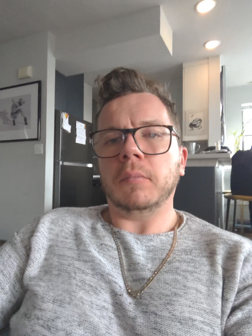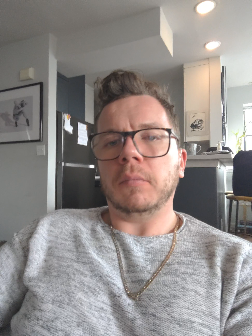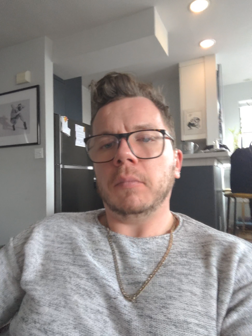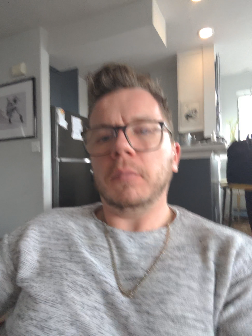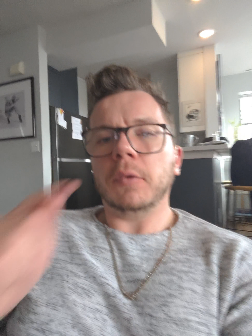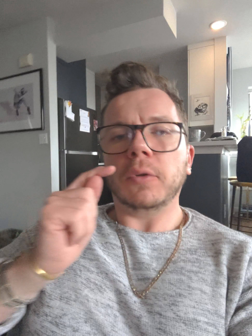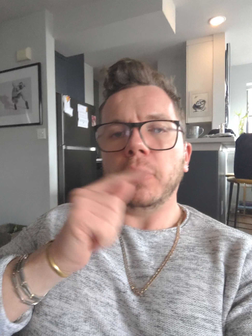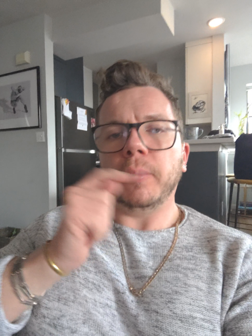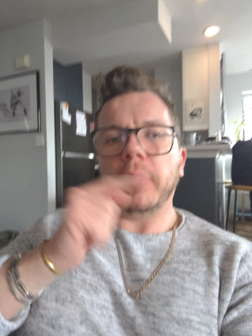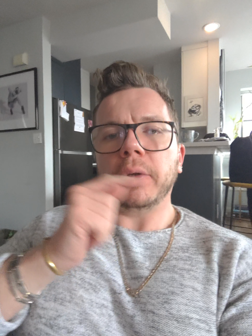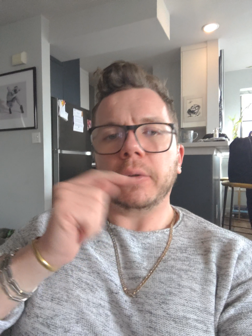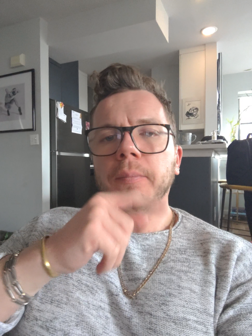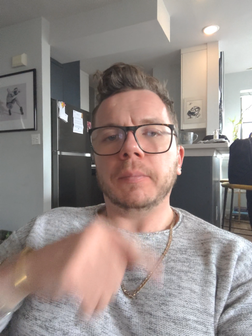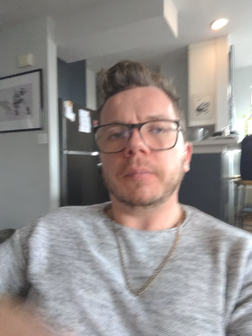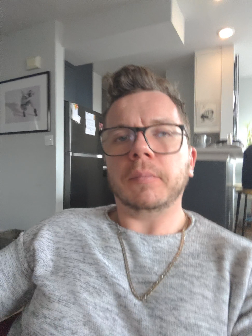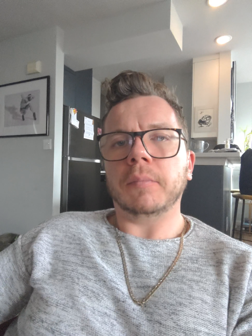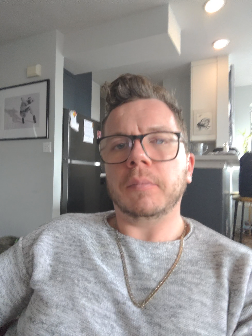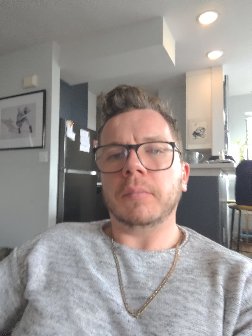toothbrush